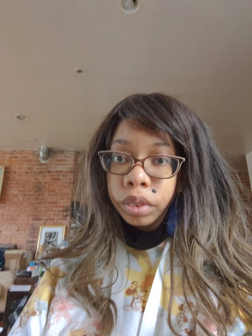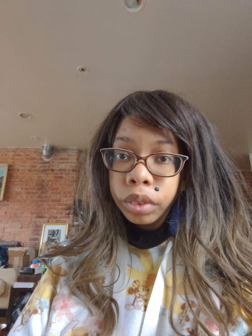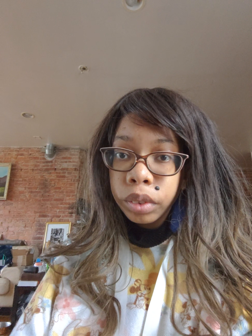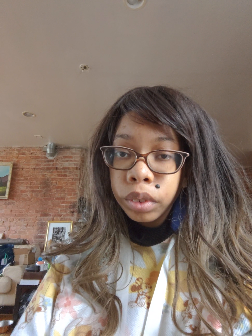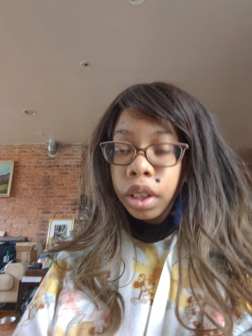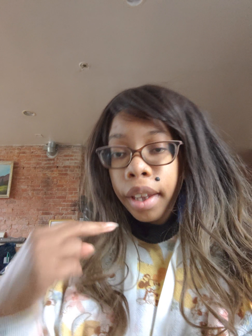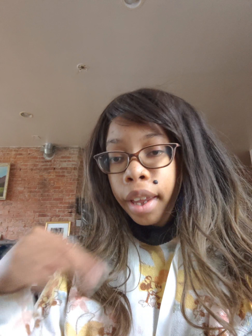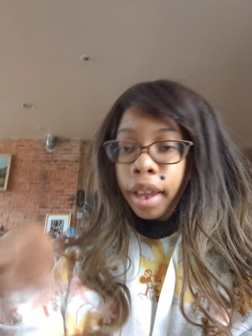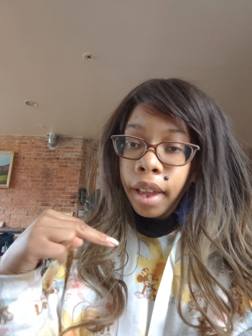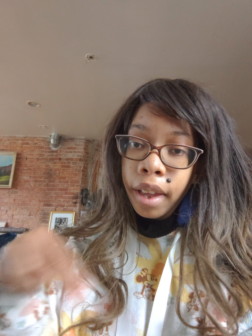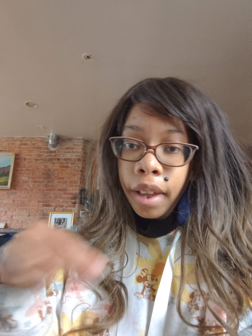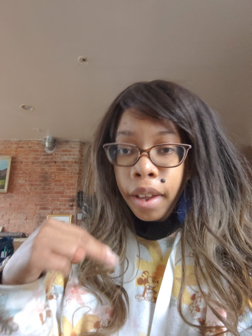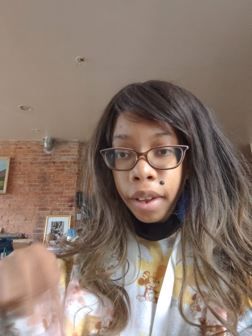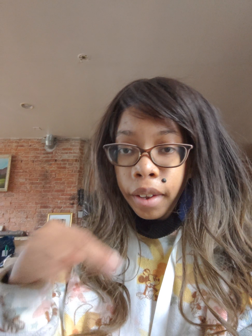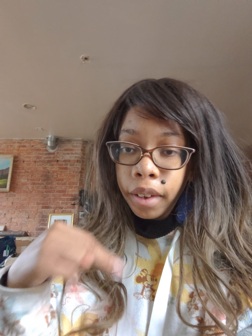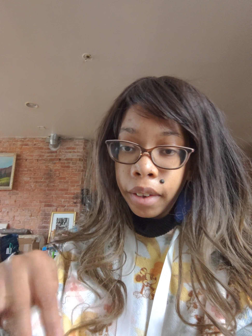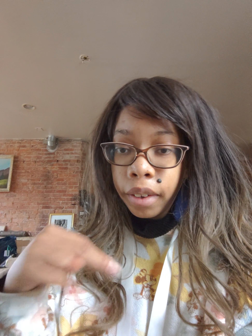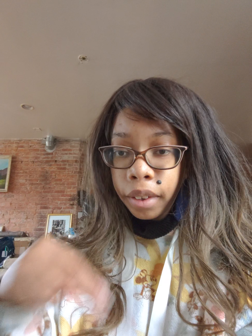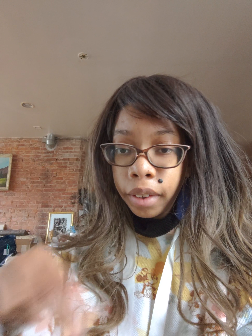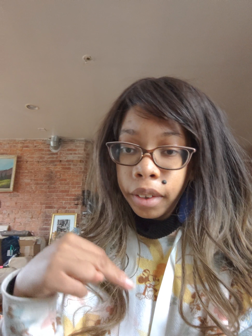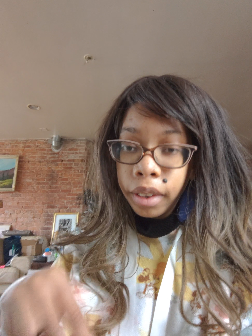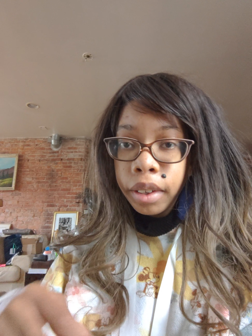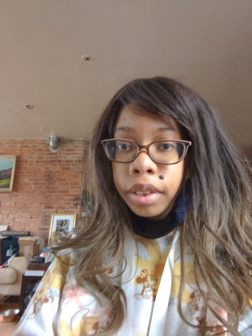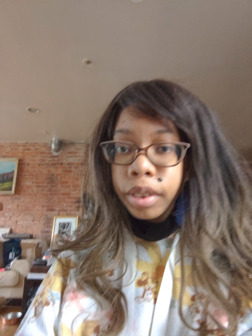dance